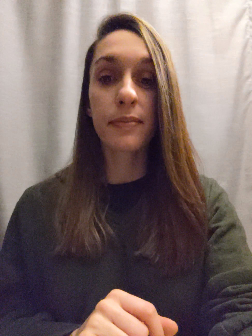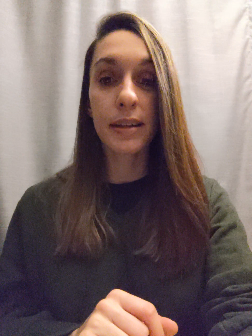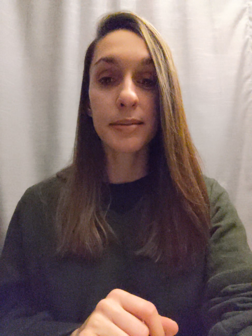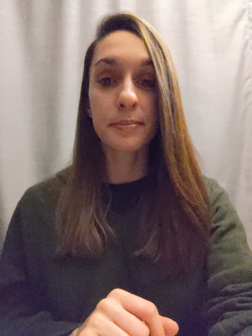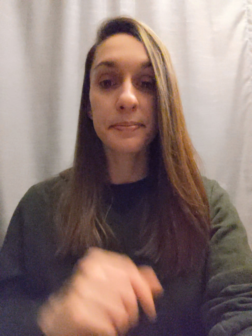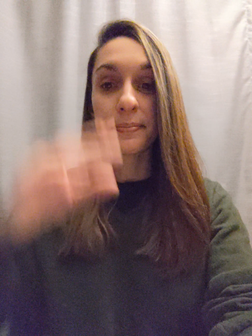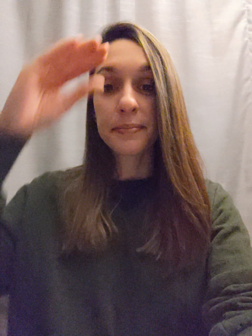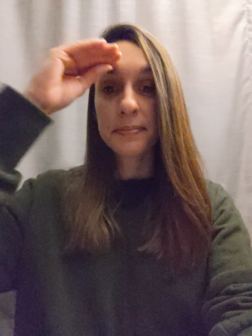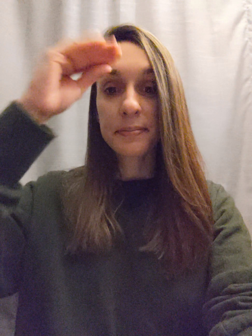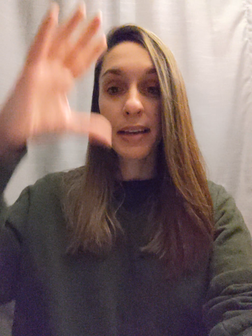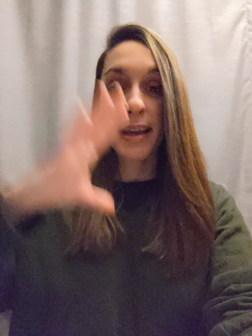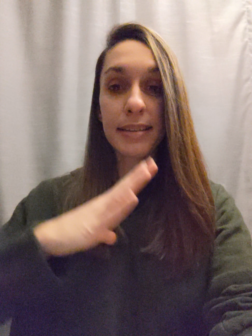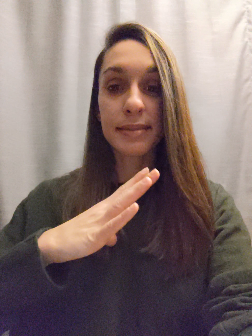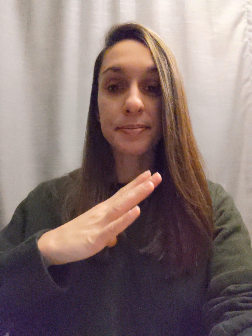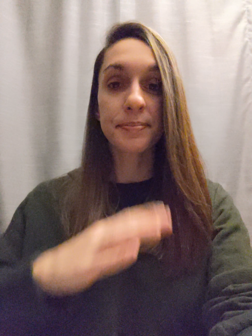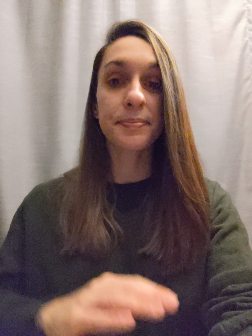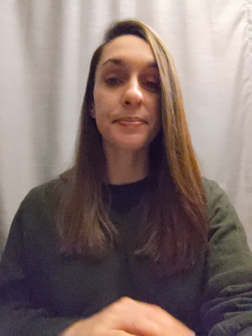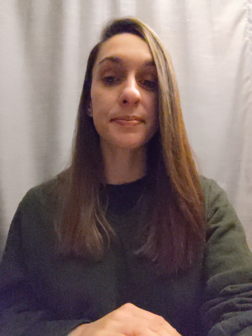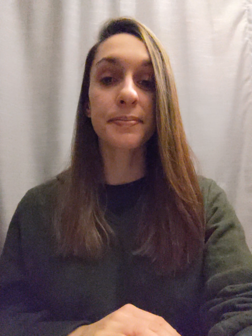man